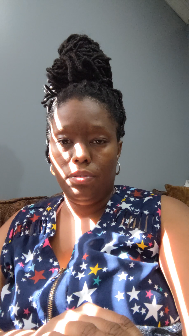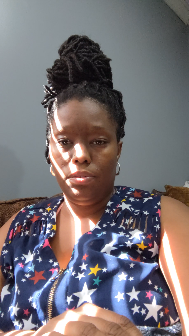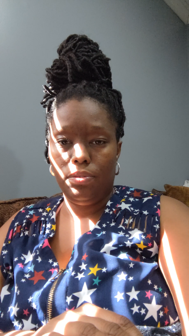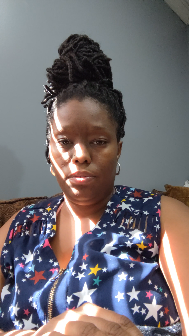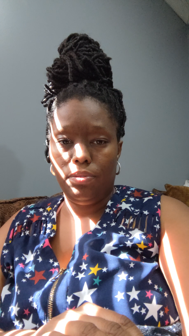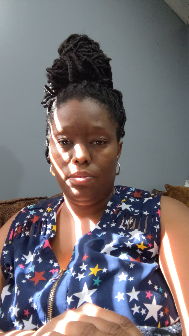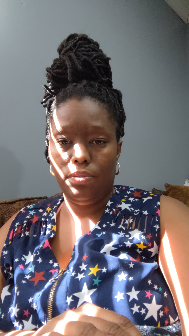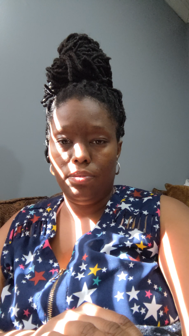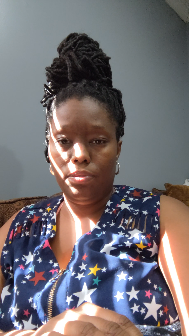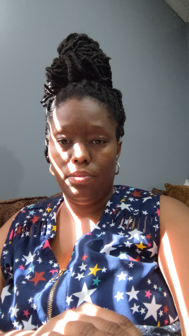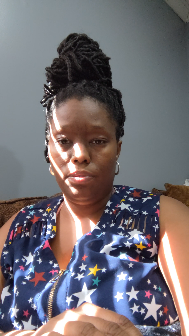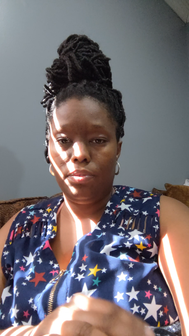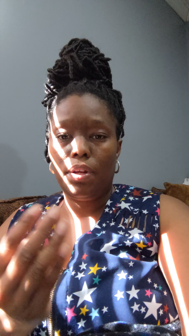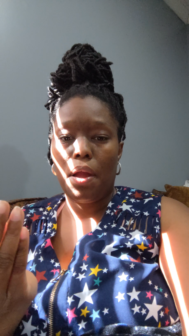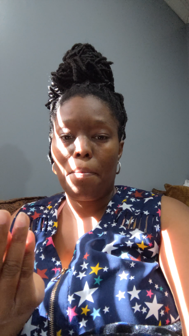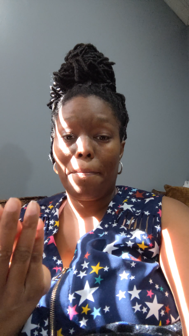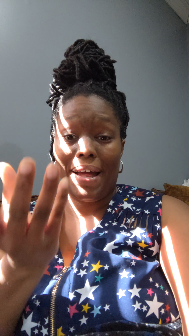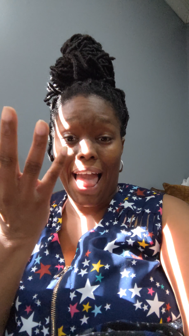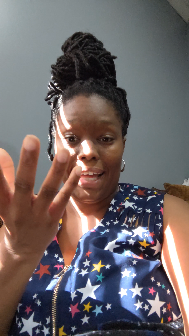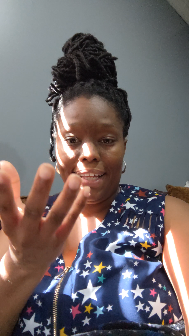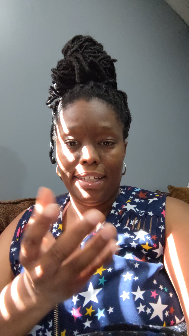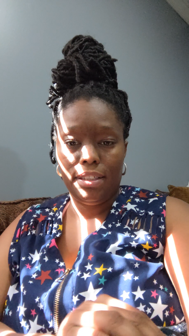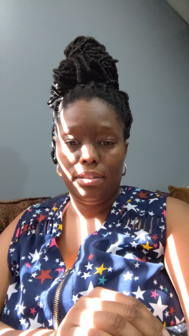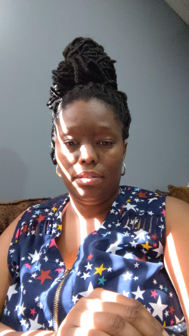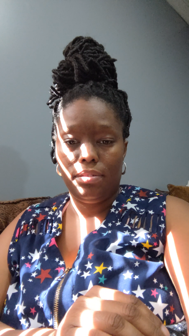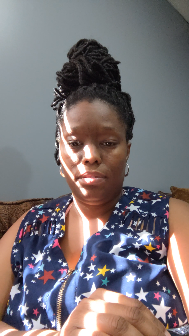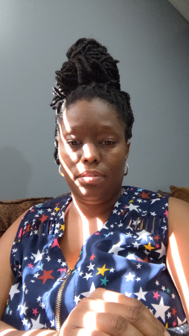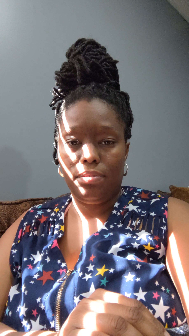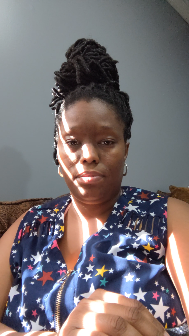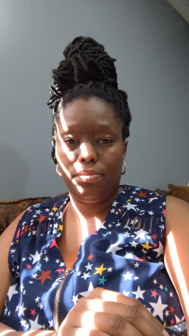plants